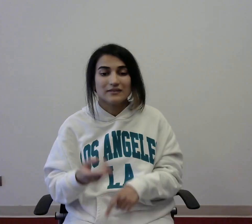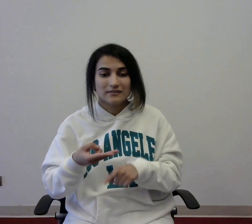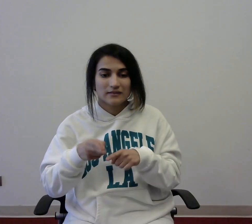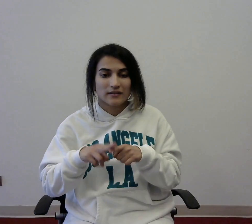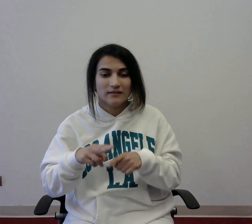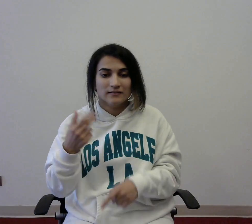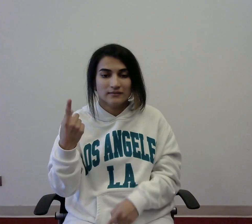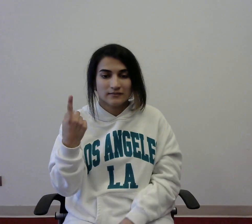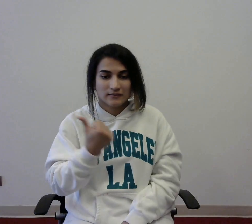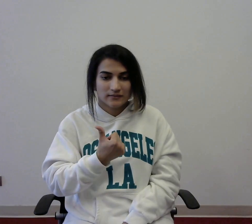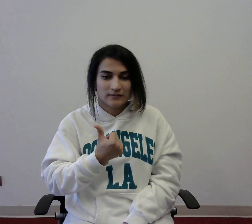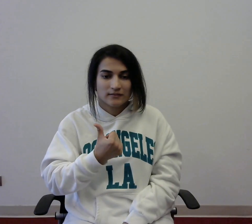bu həftə